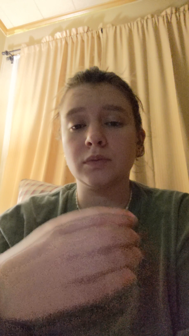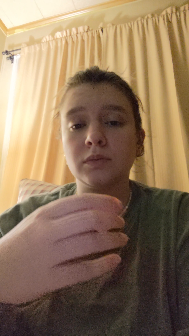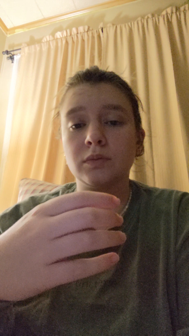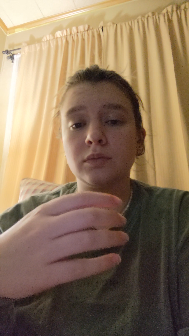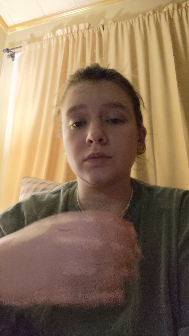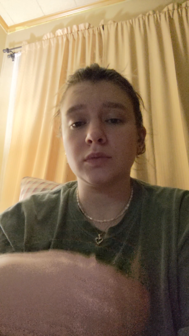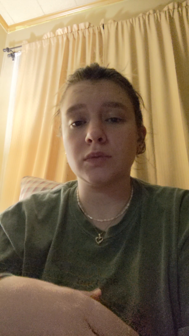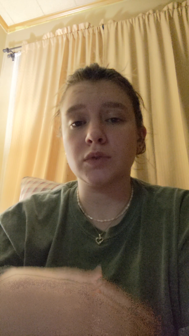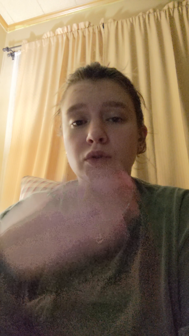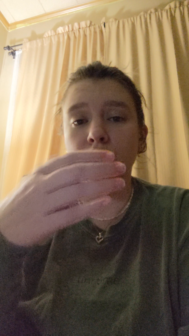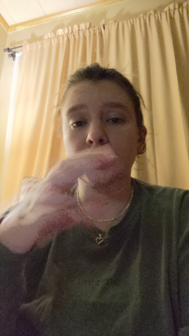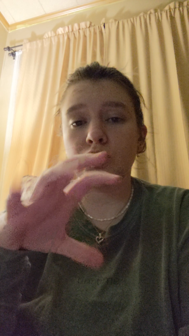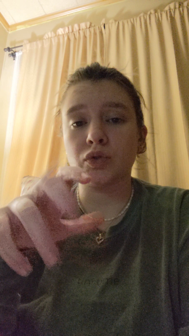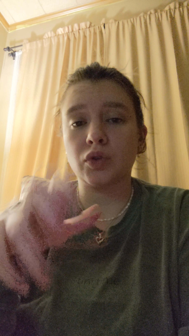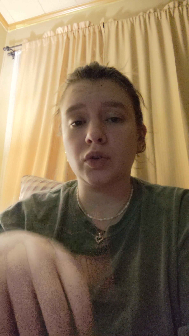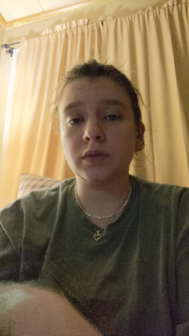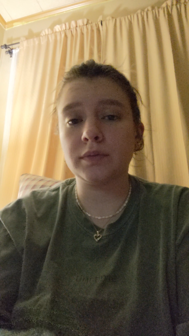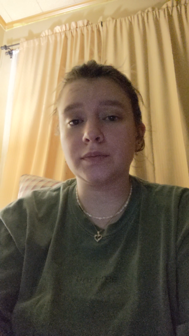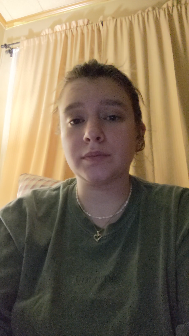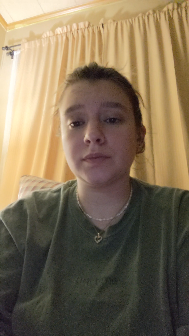jar